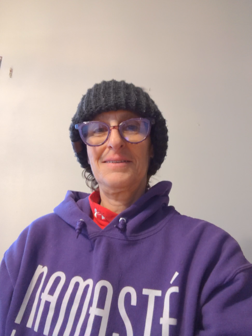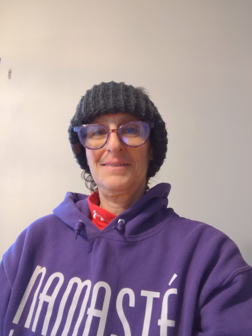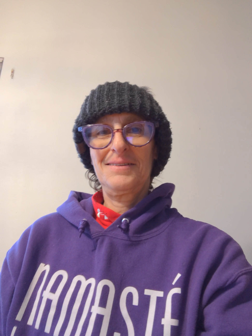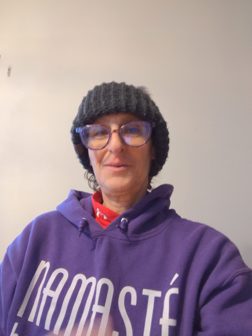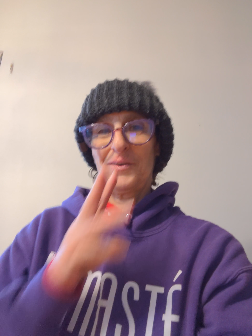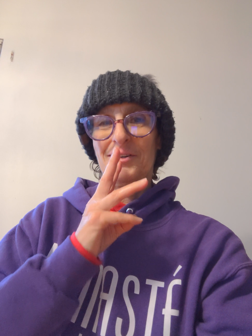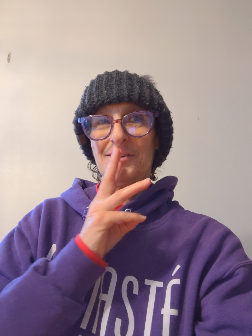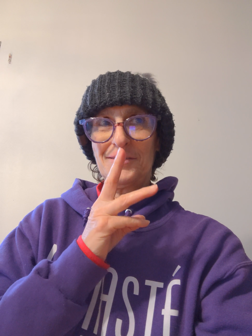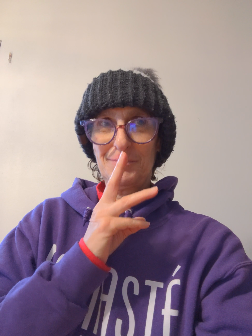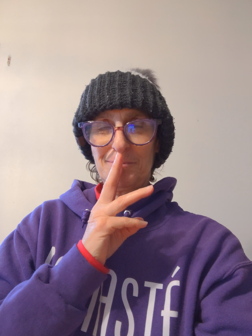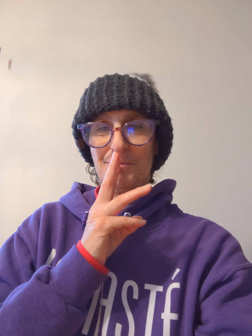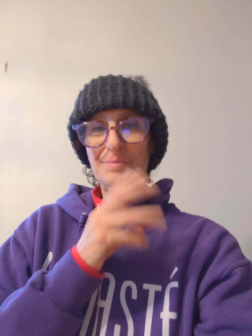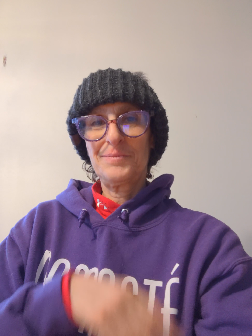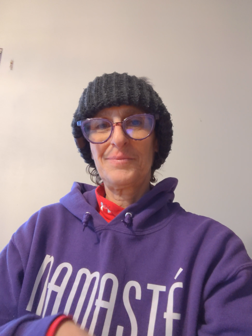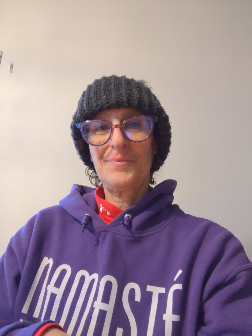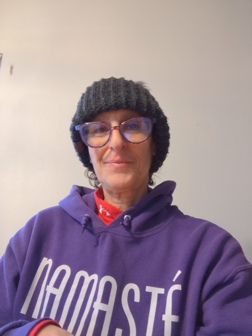water